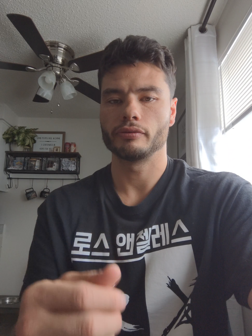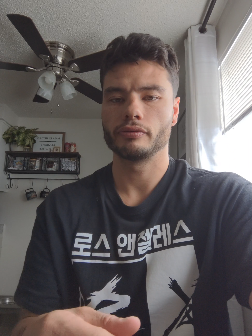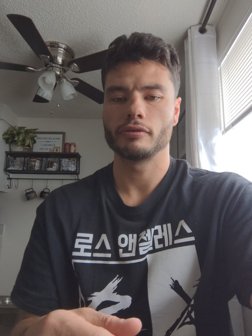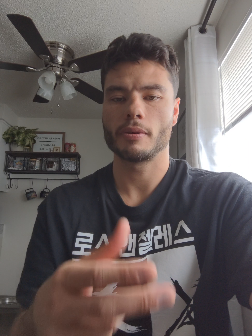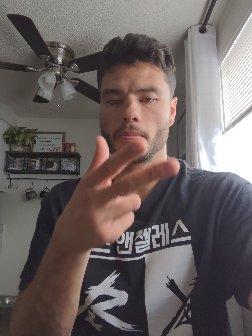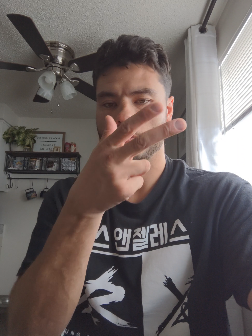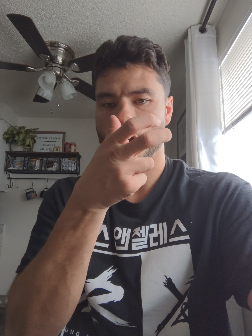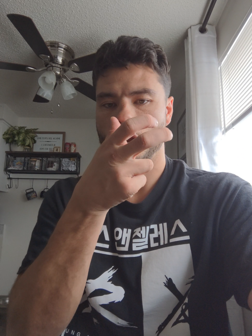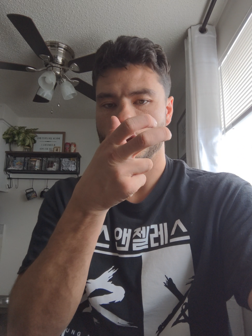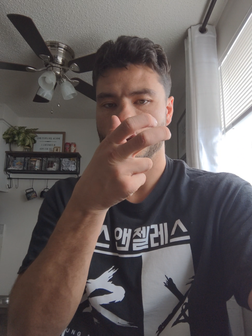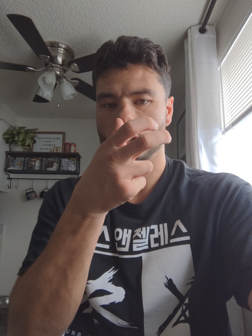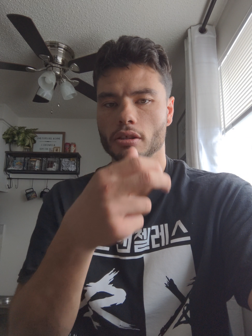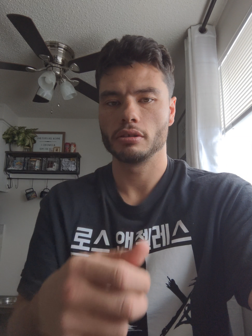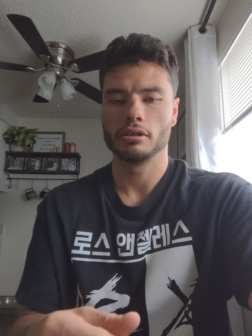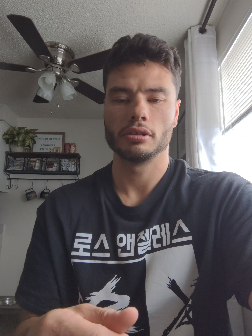bug